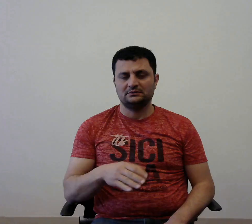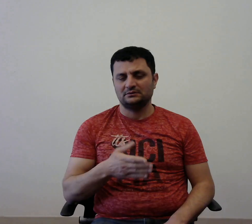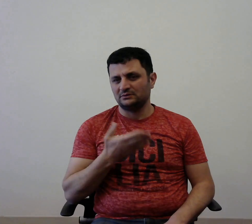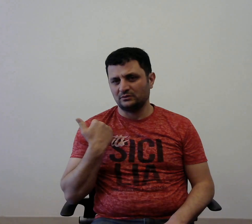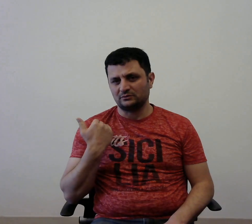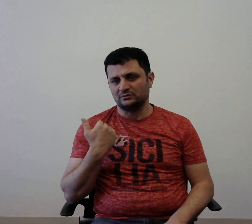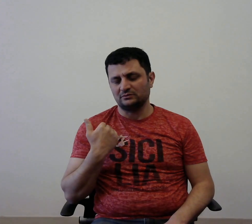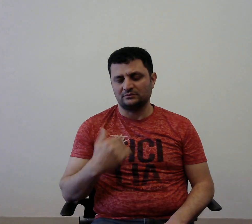yox